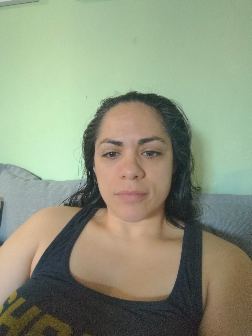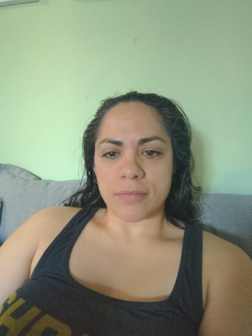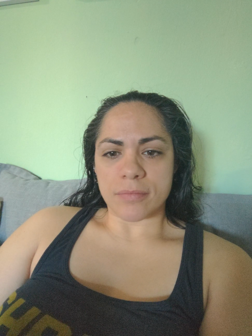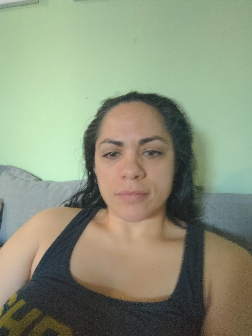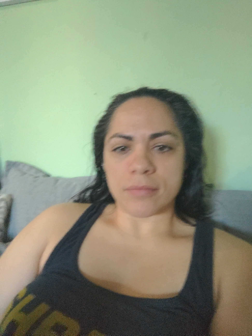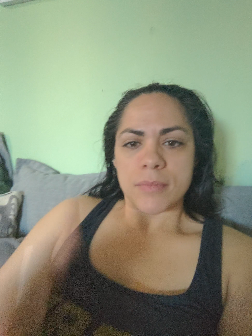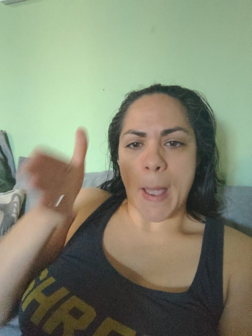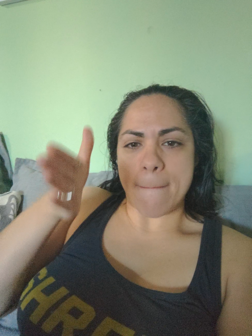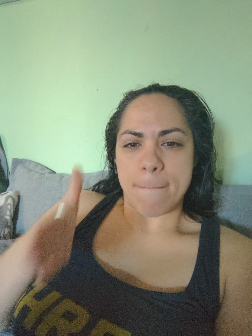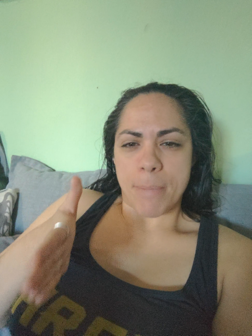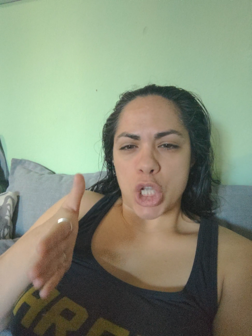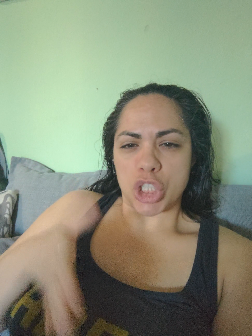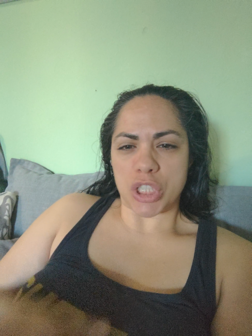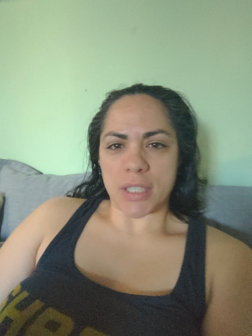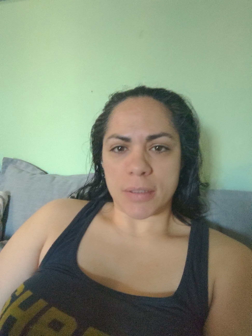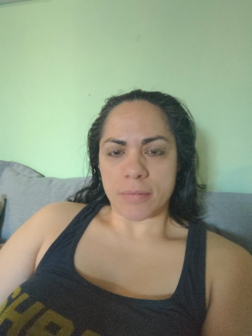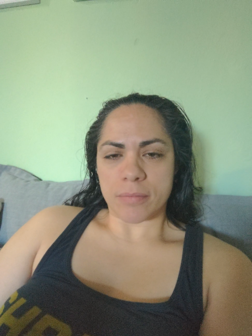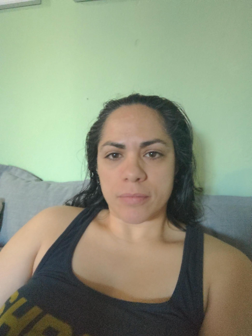person